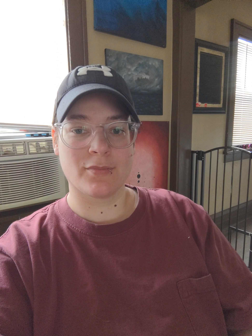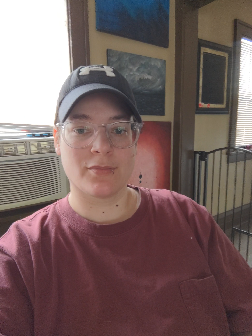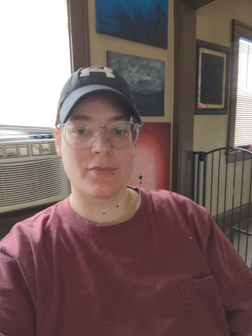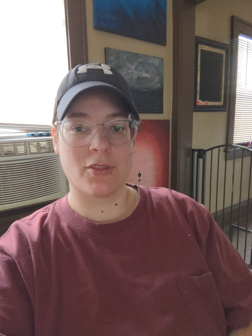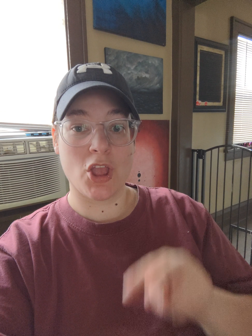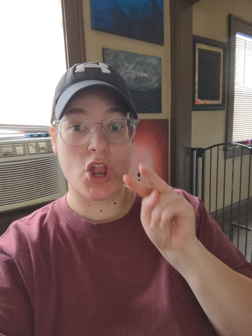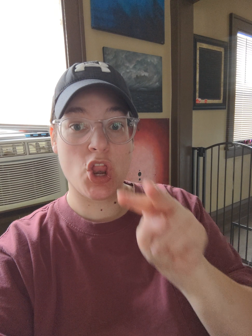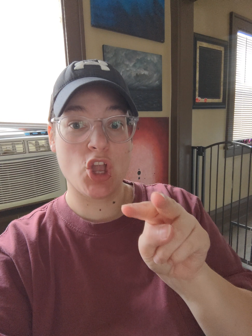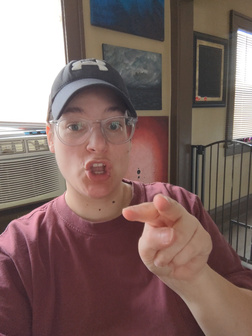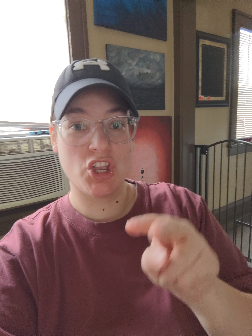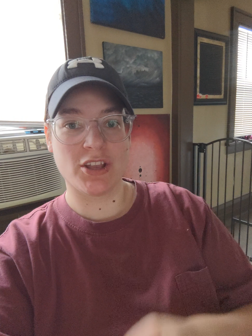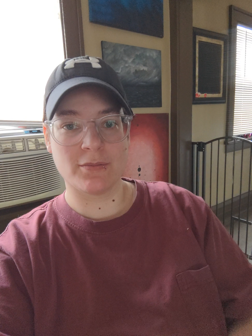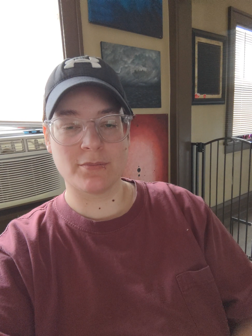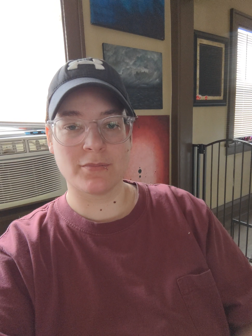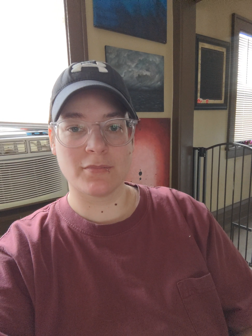look